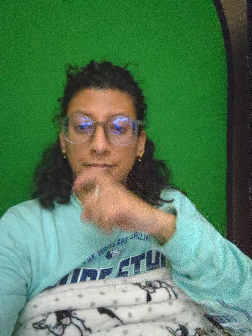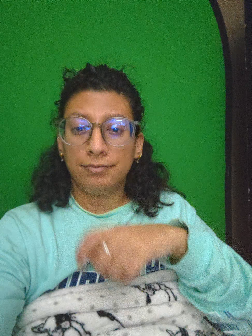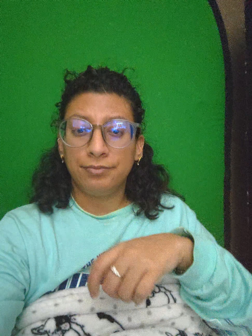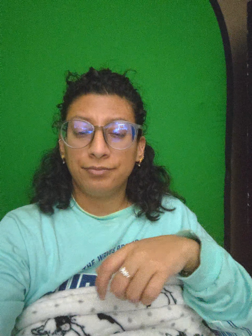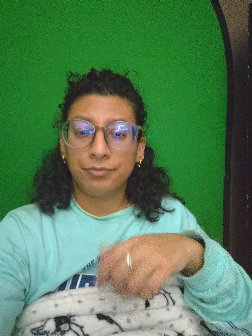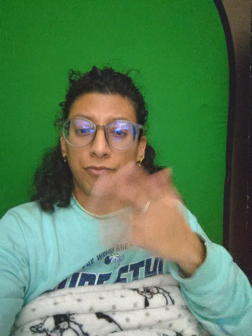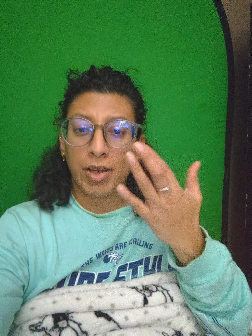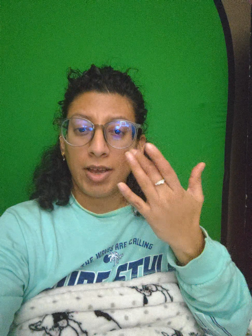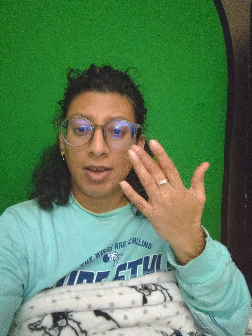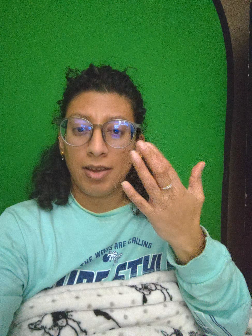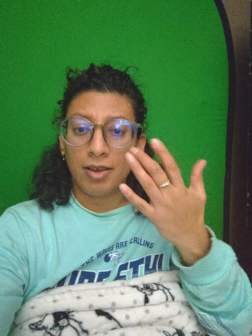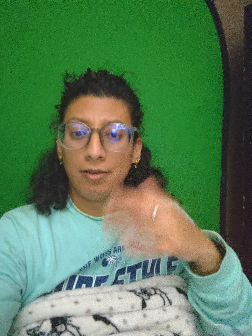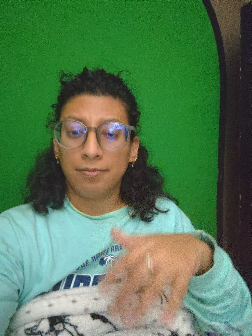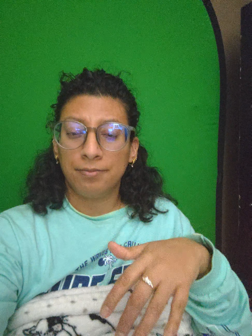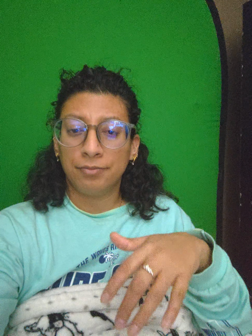wait